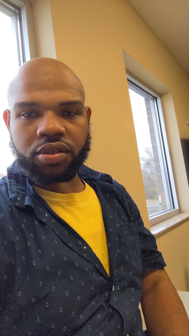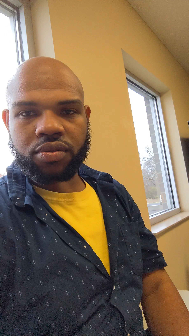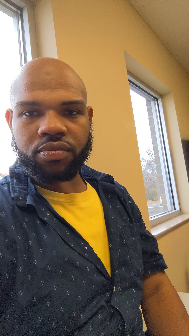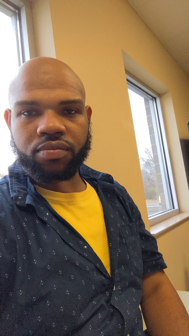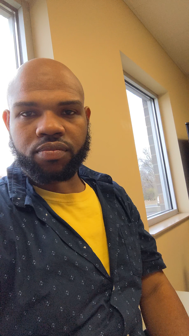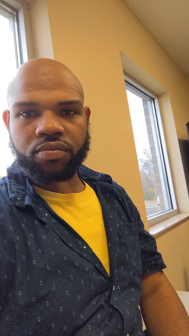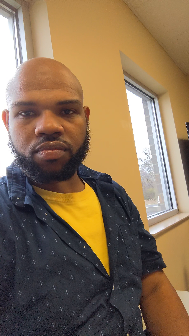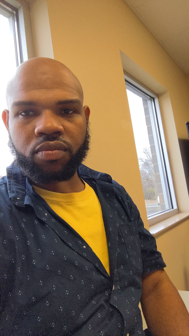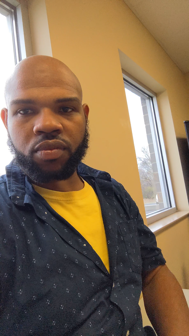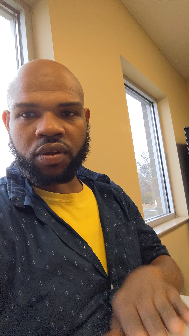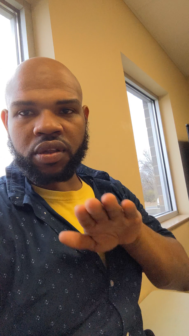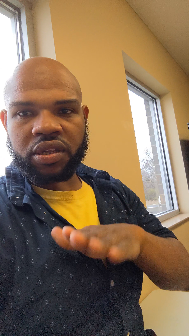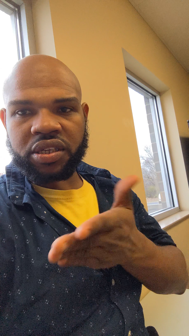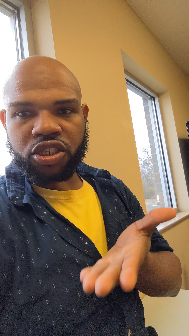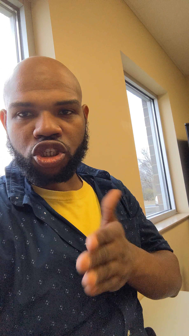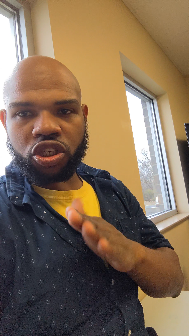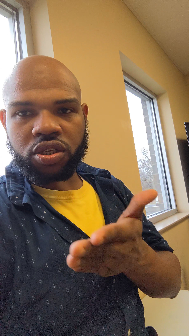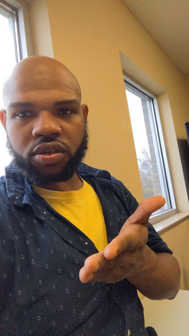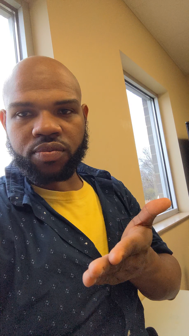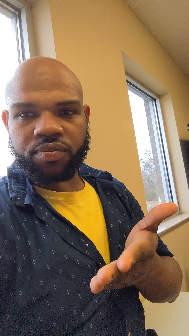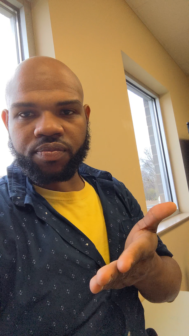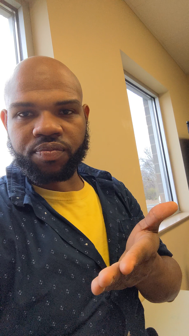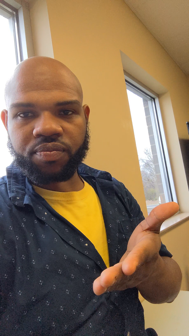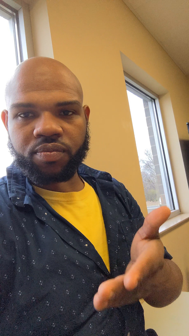kitchen